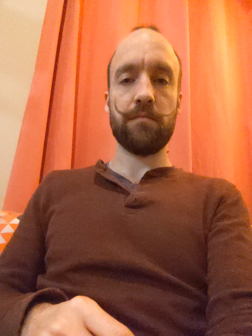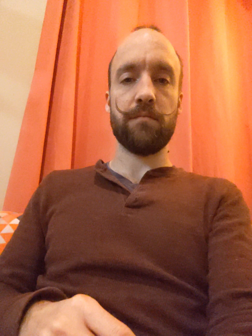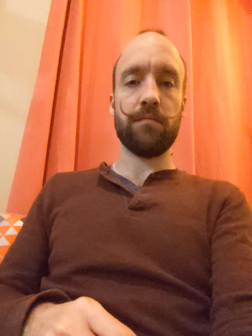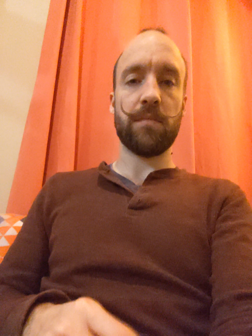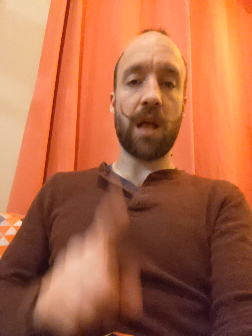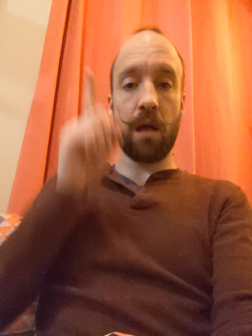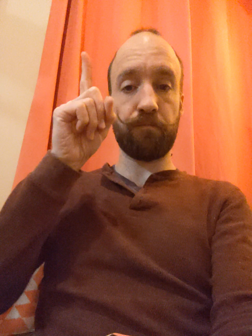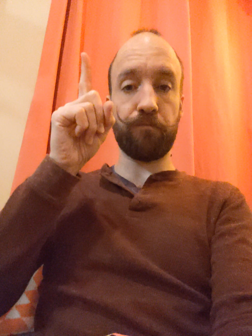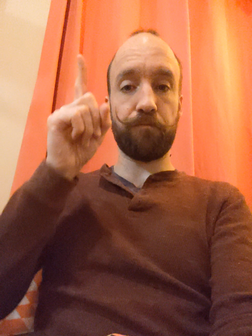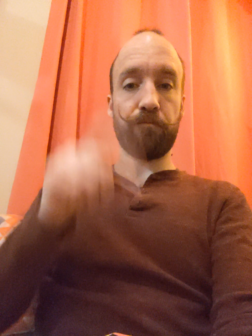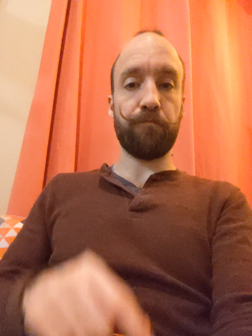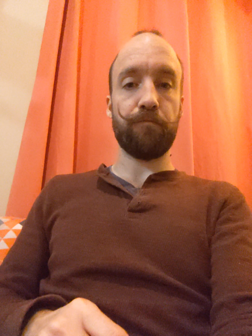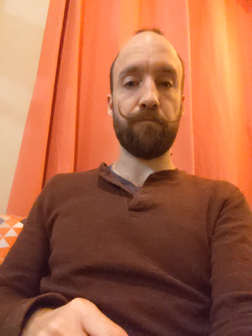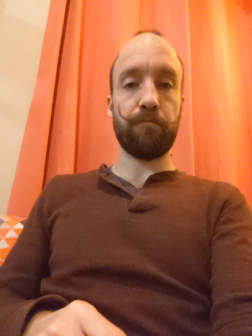up